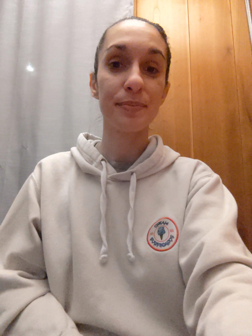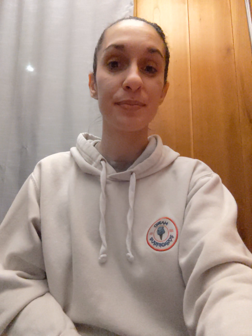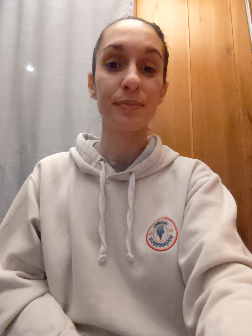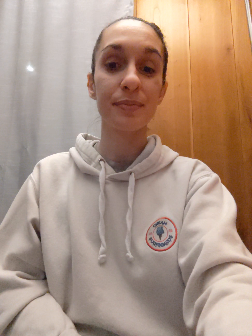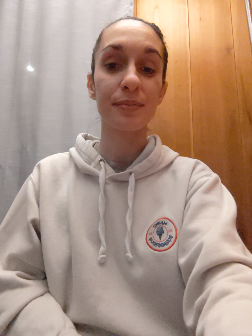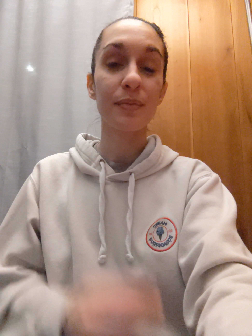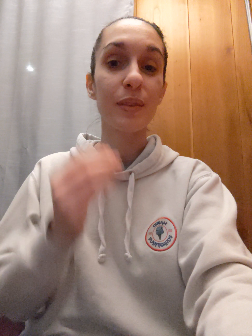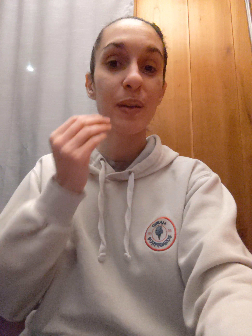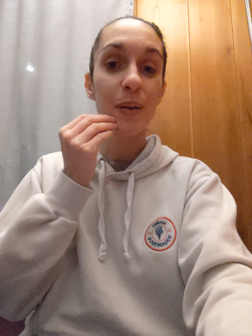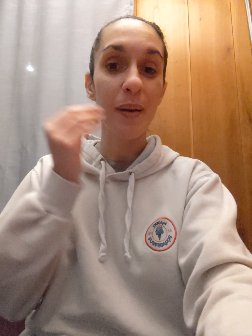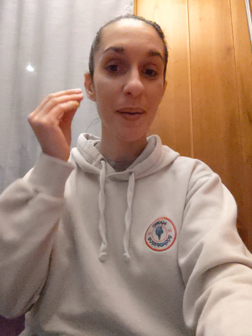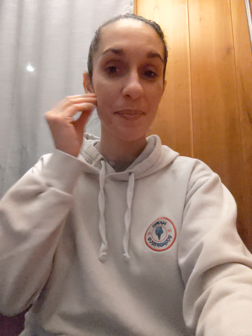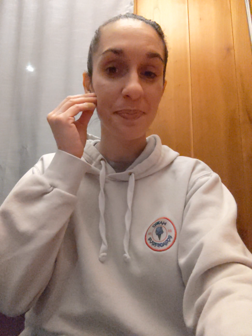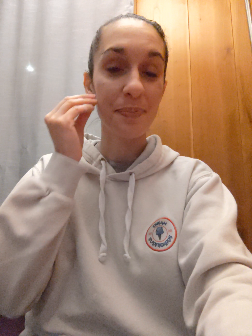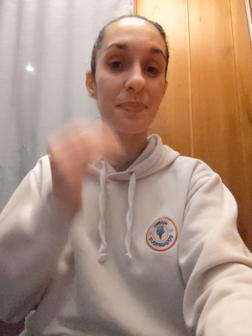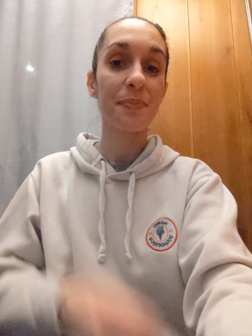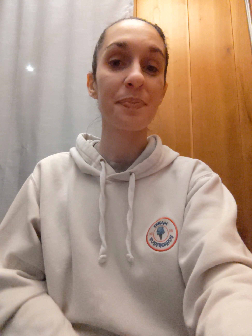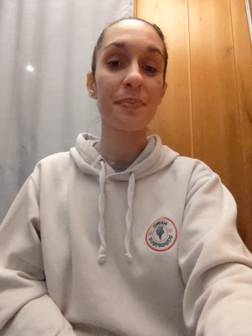home